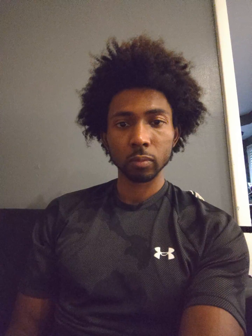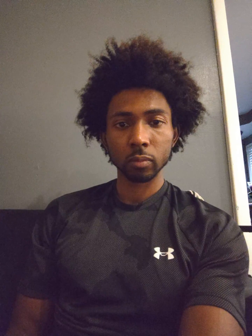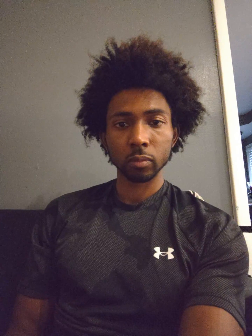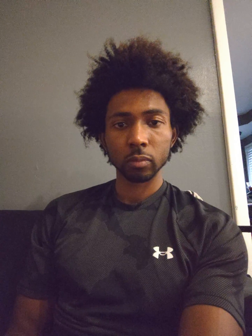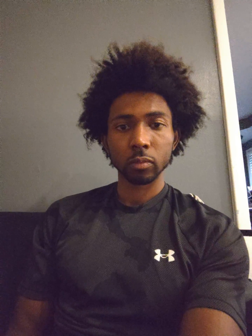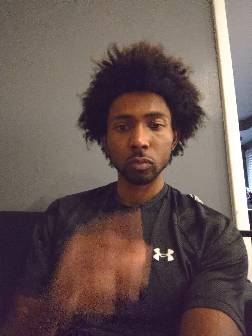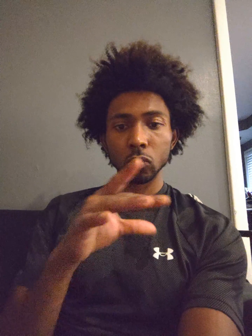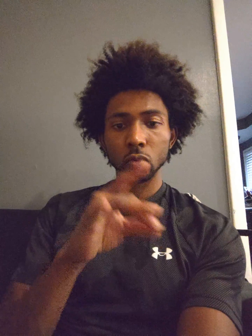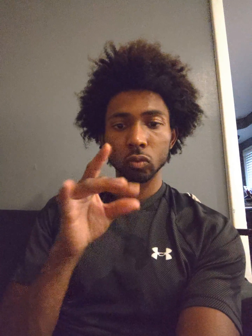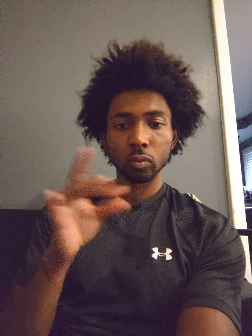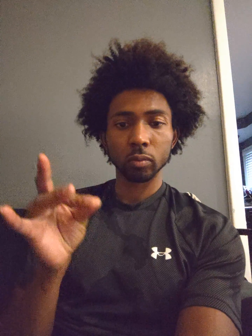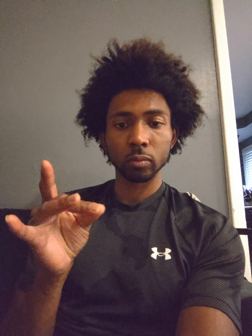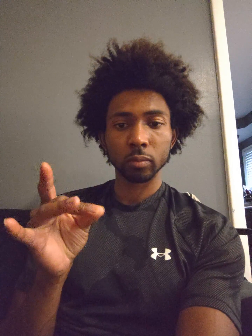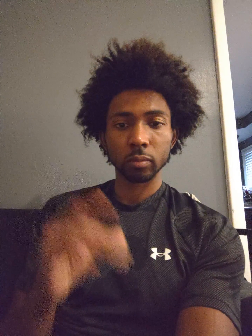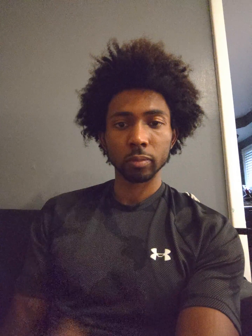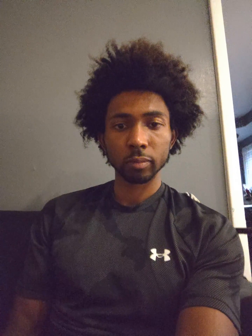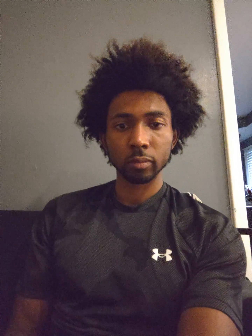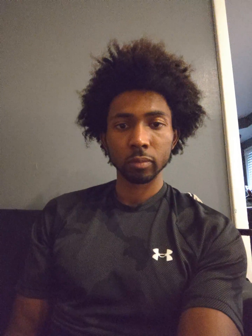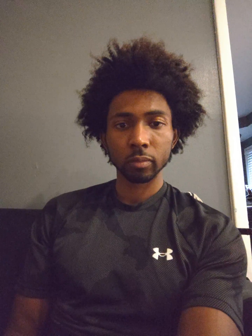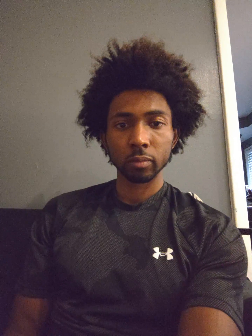choose